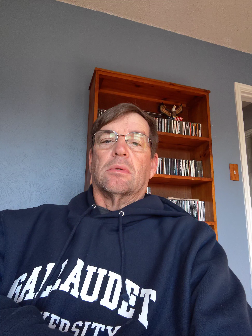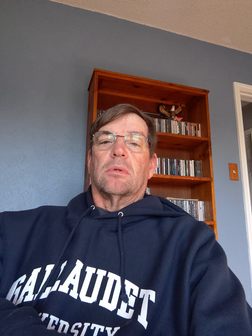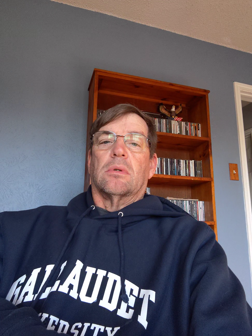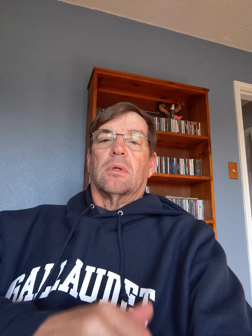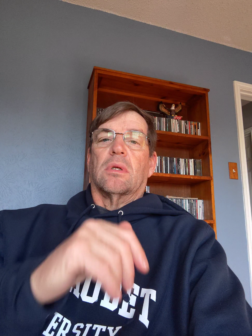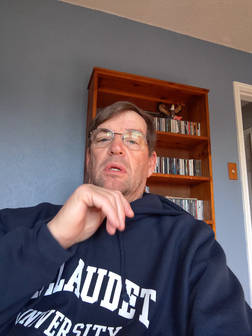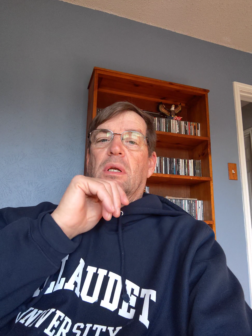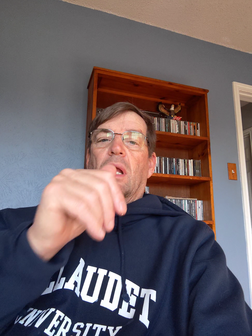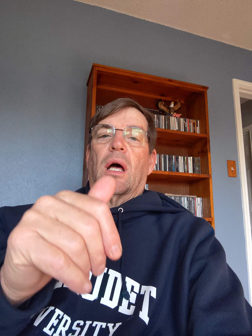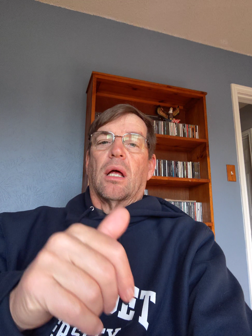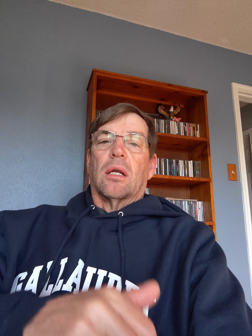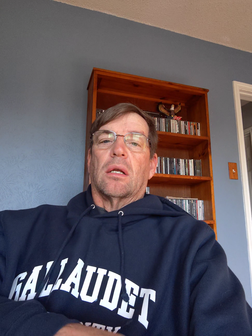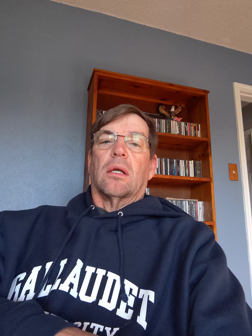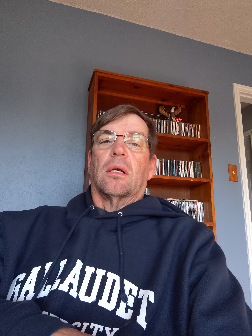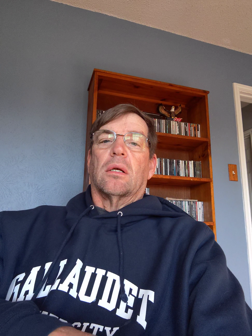not